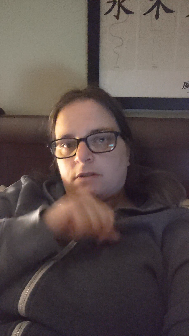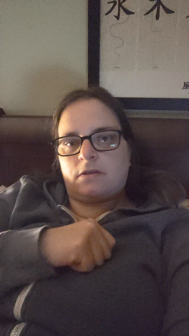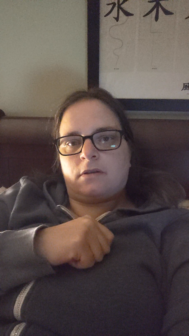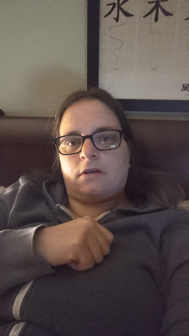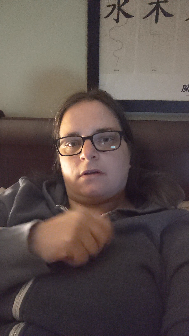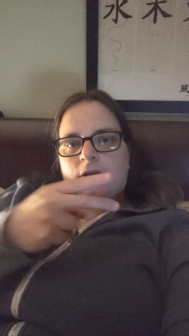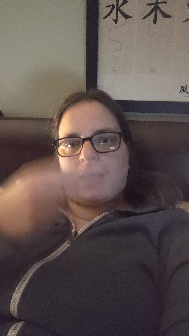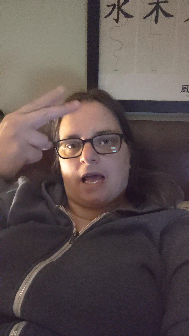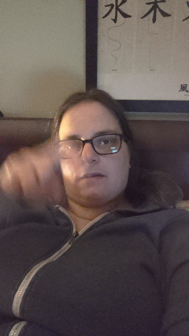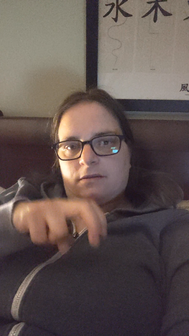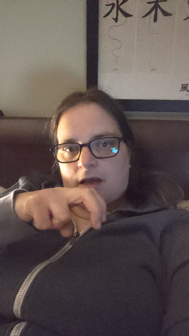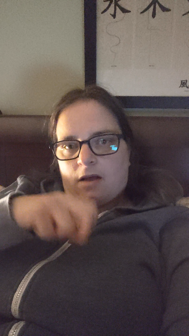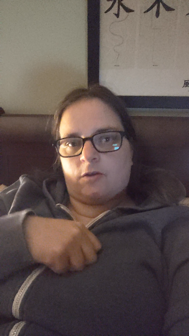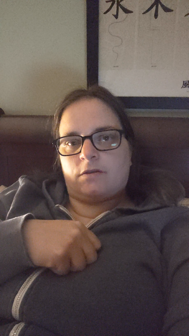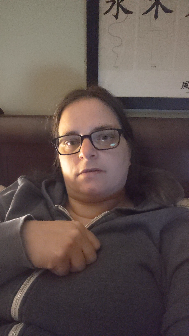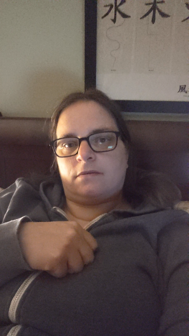high chair